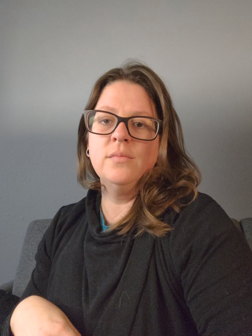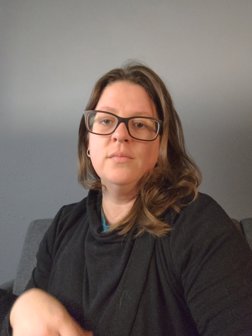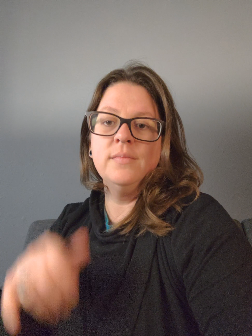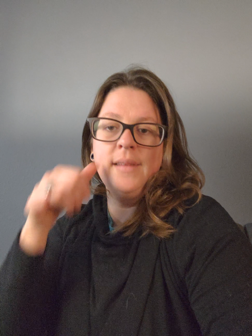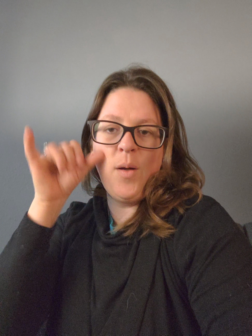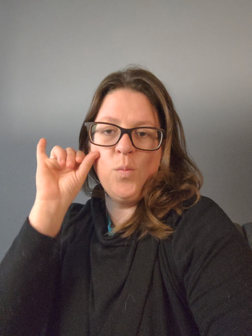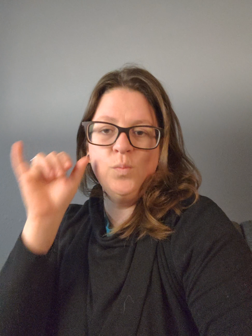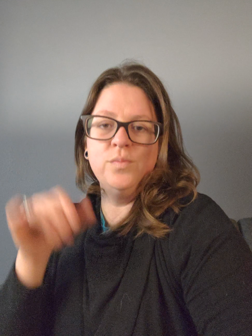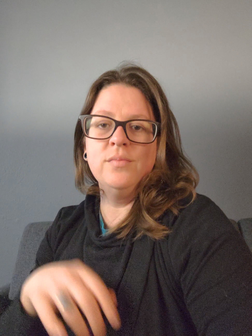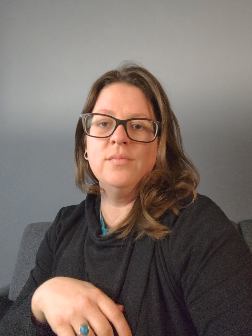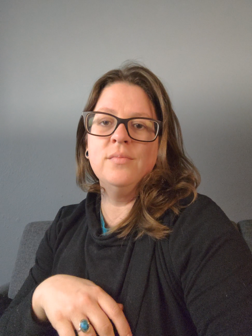cow